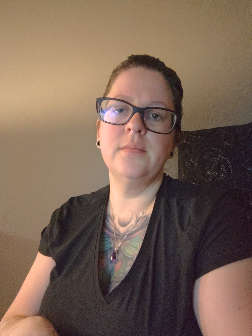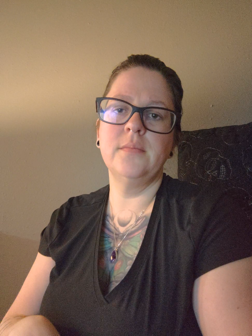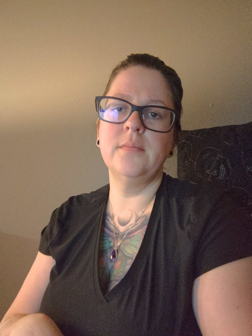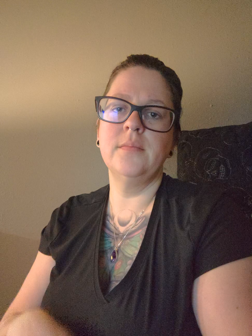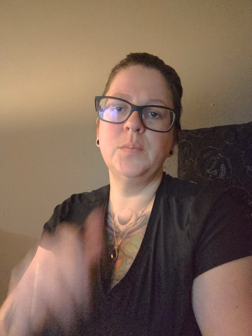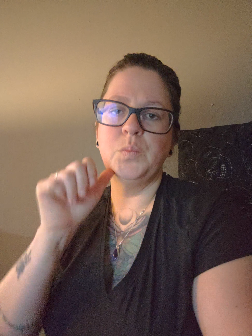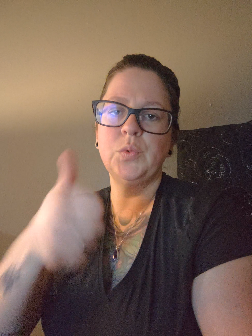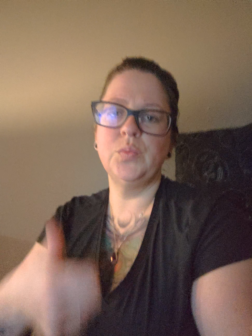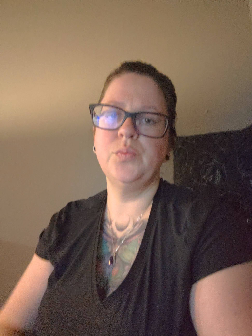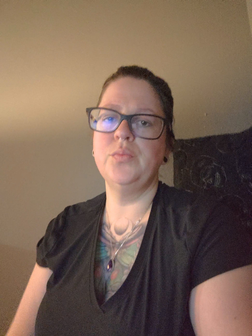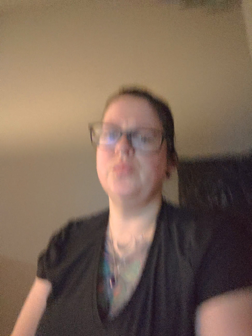tomorrow